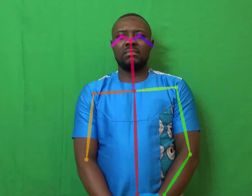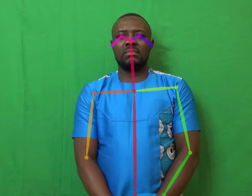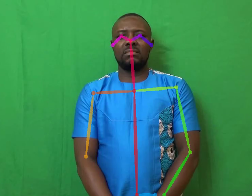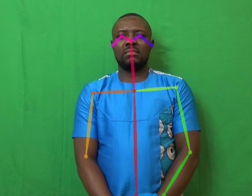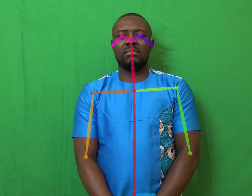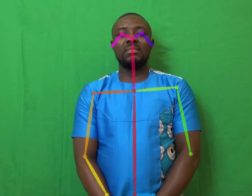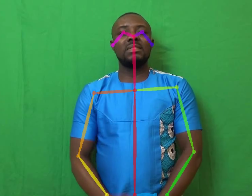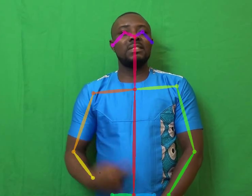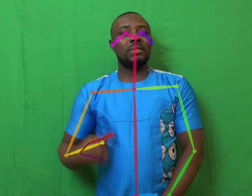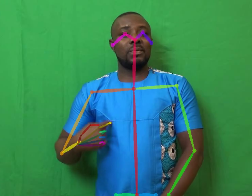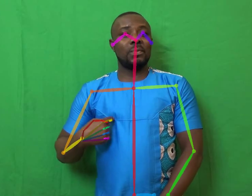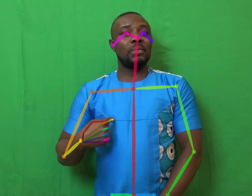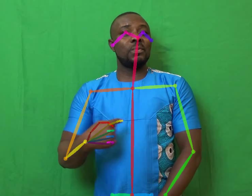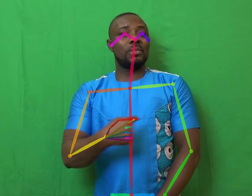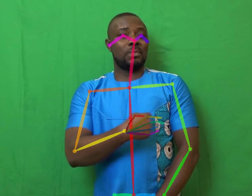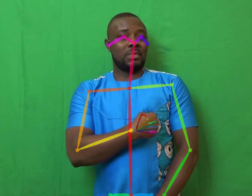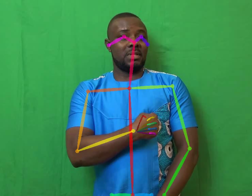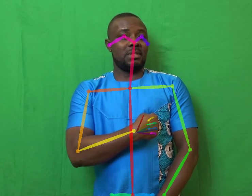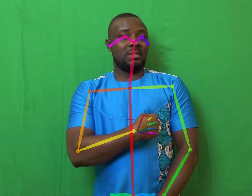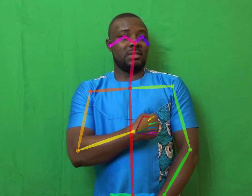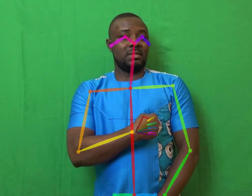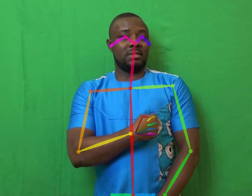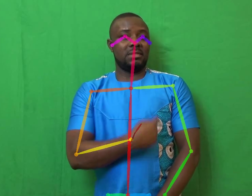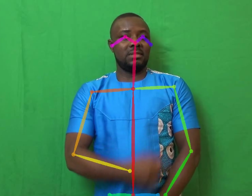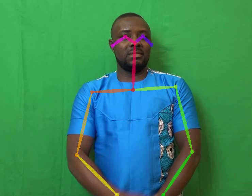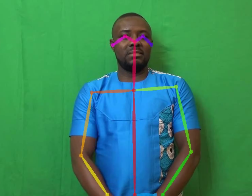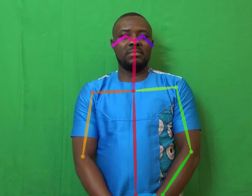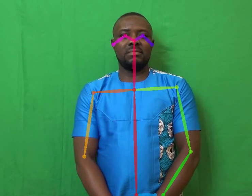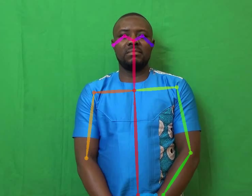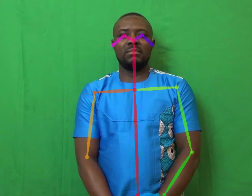we